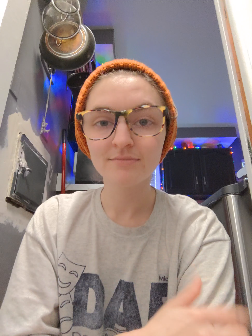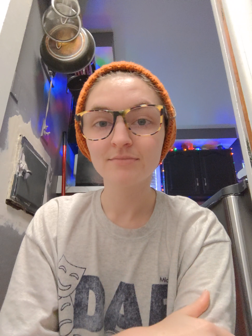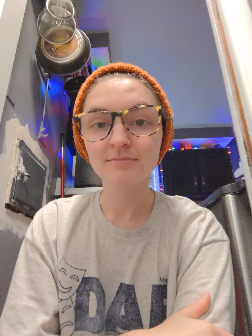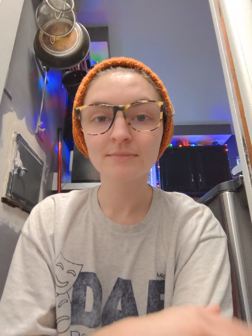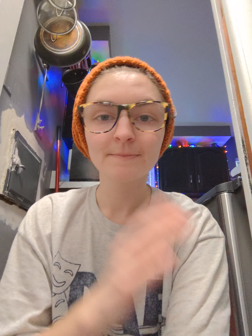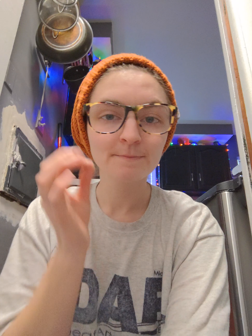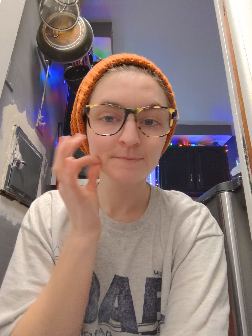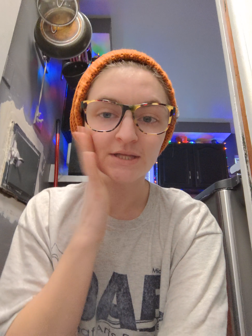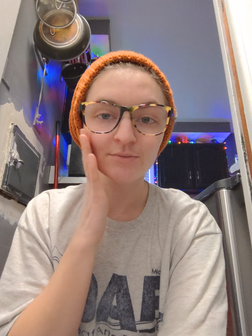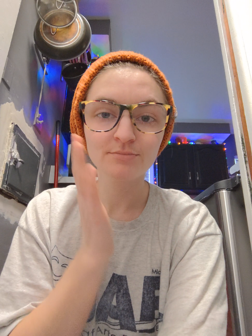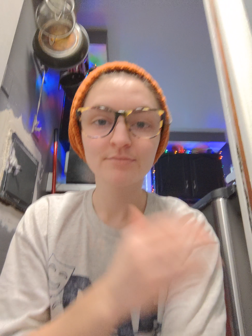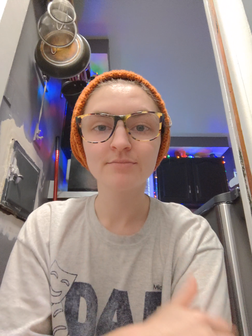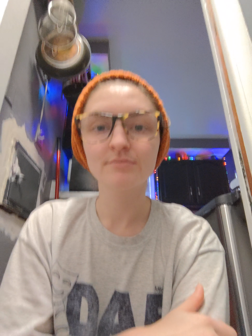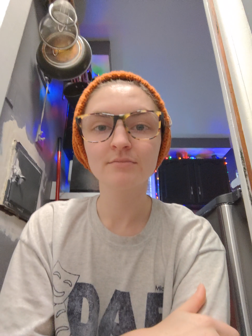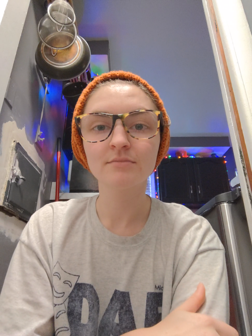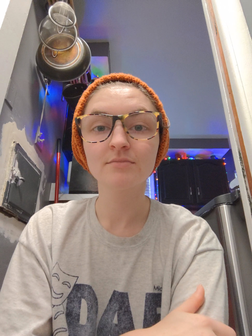bee